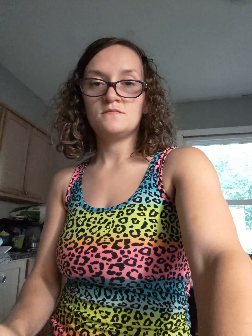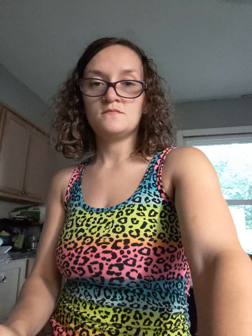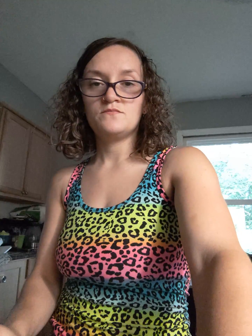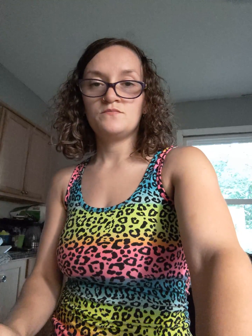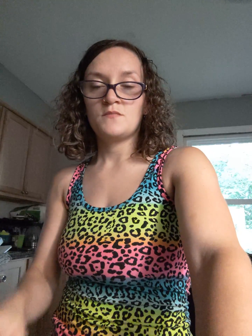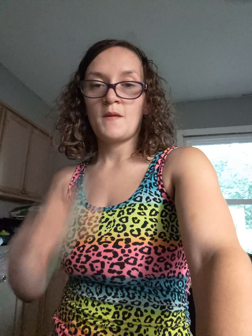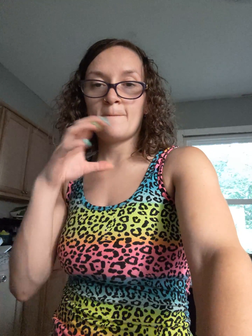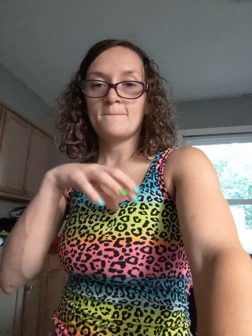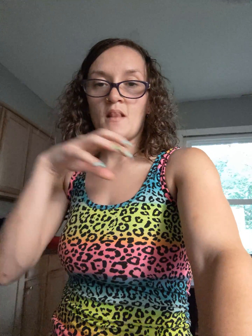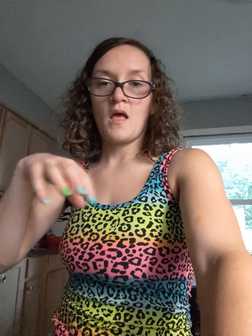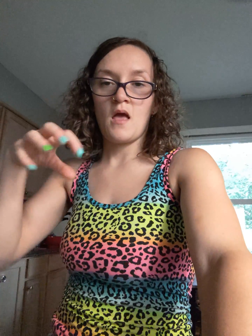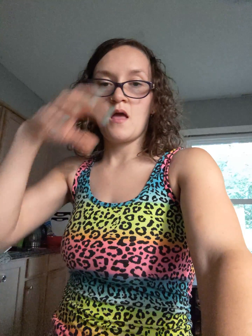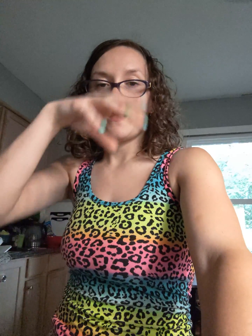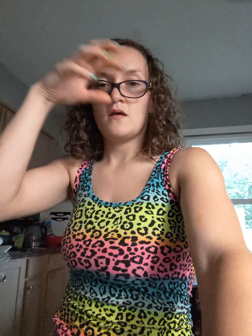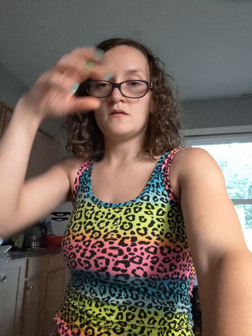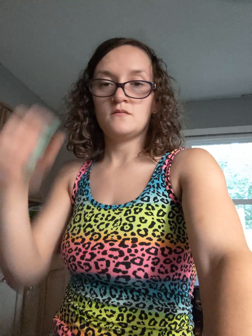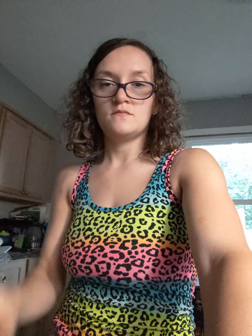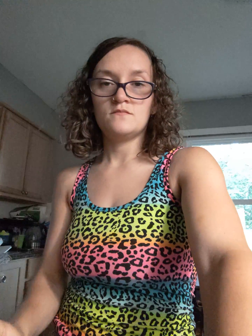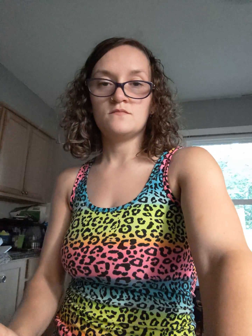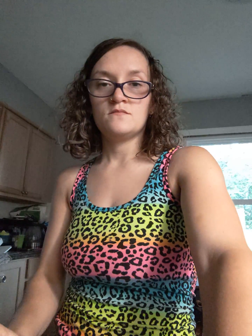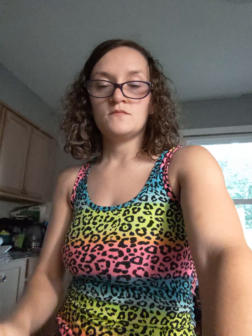block